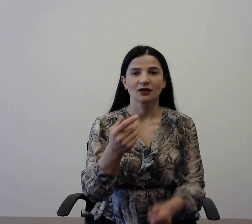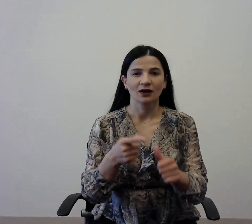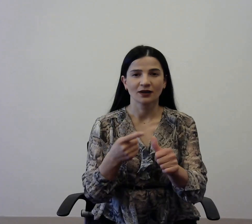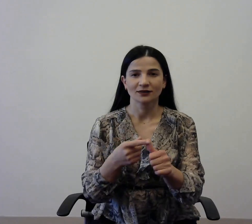ad